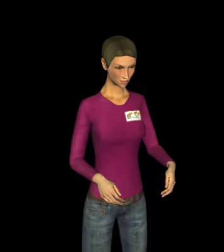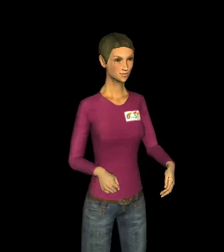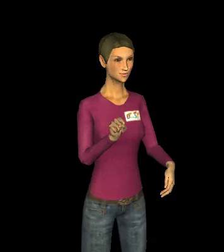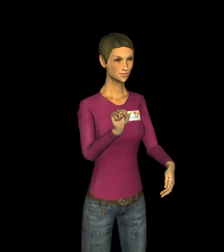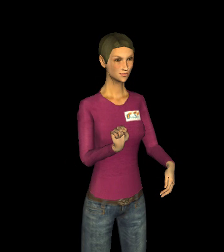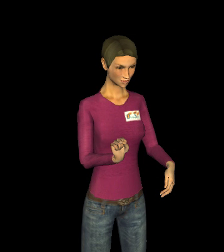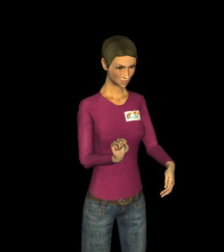جنوب